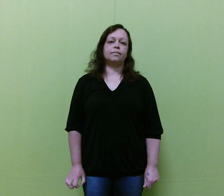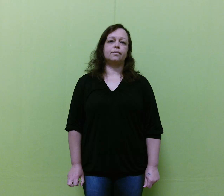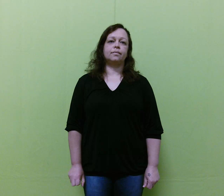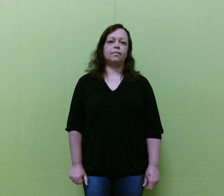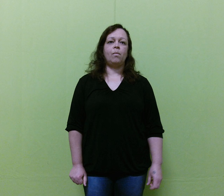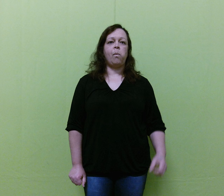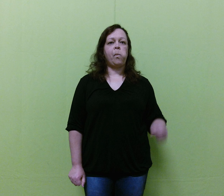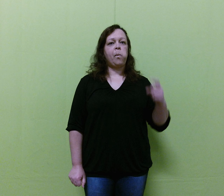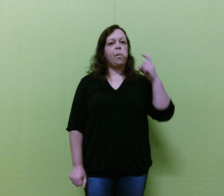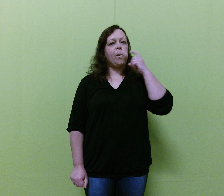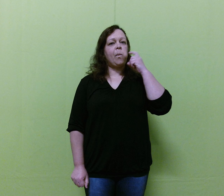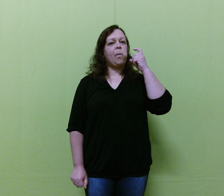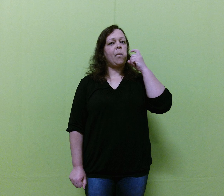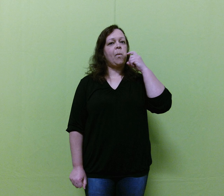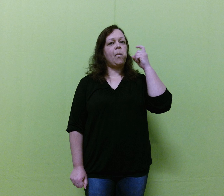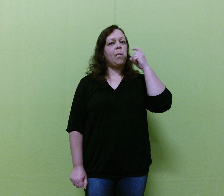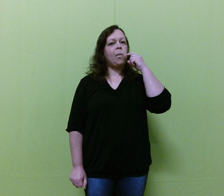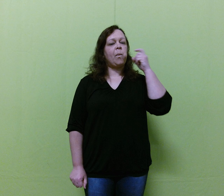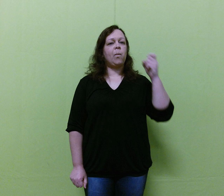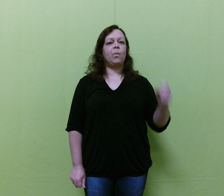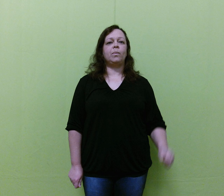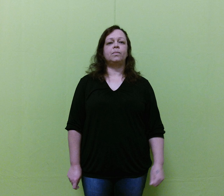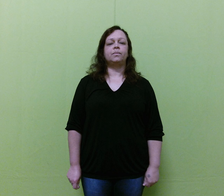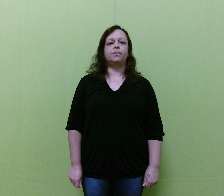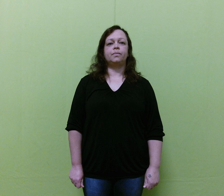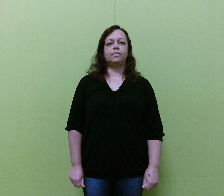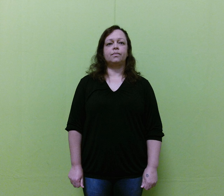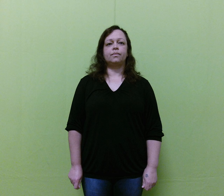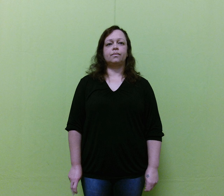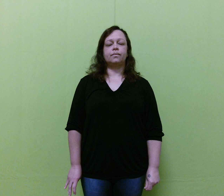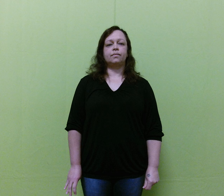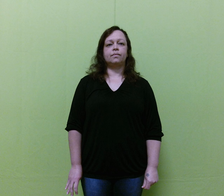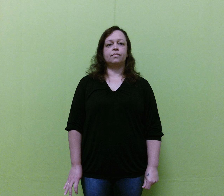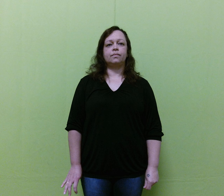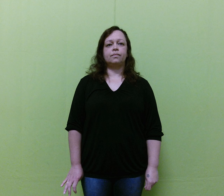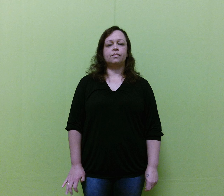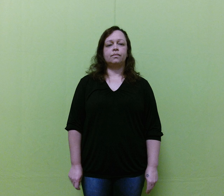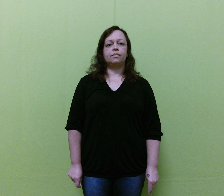bala